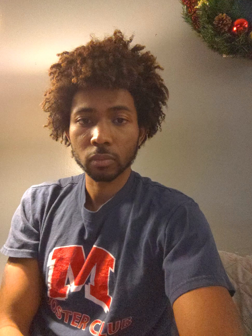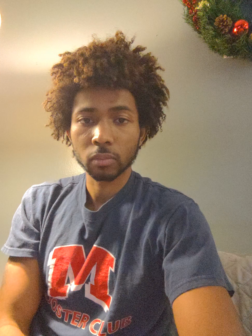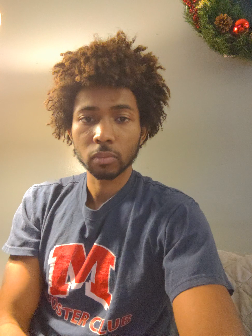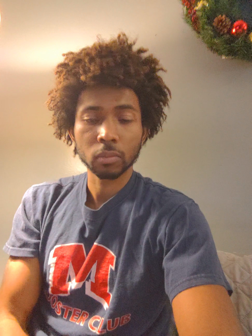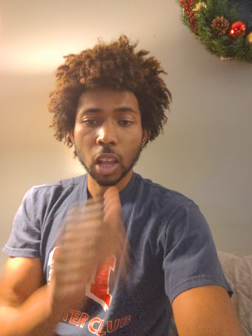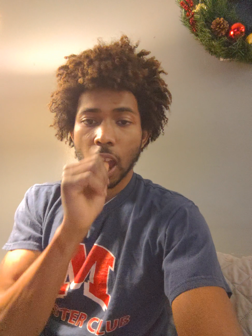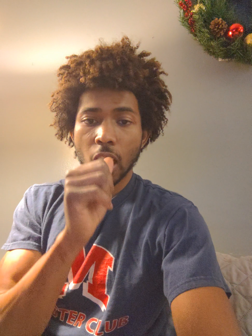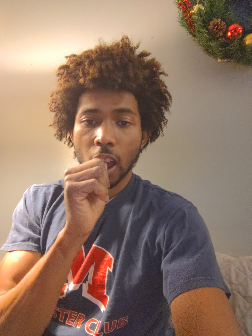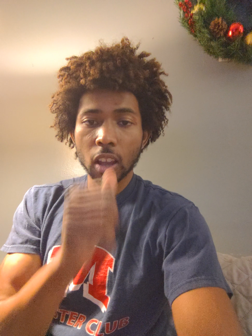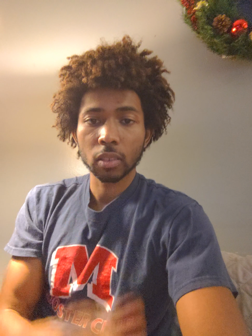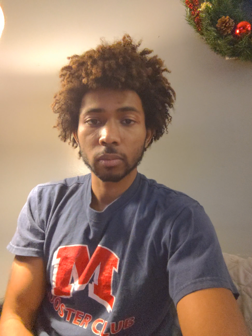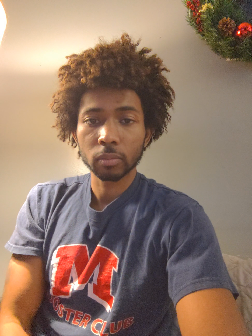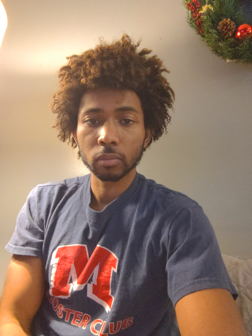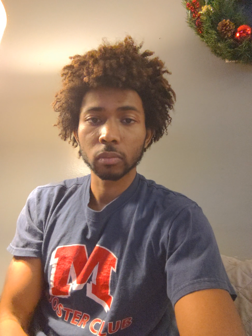nuts